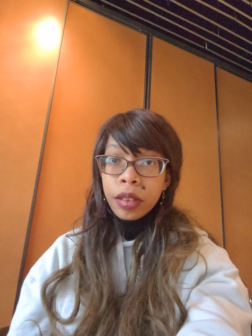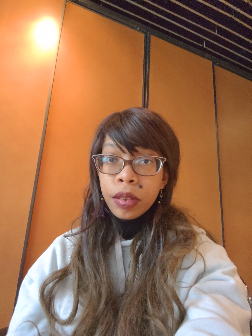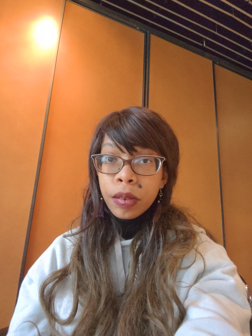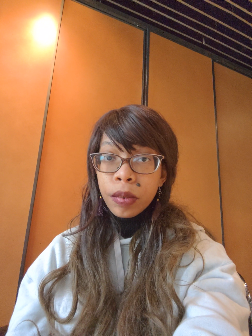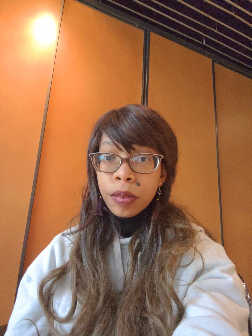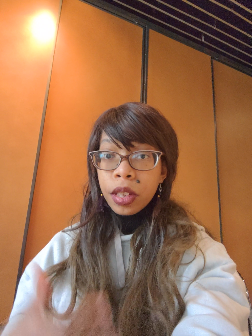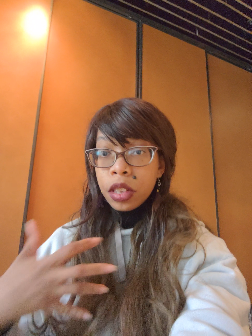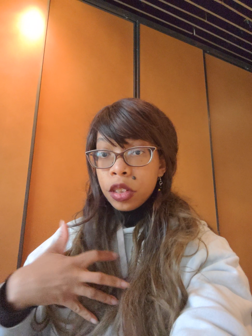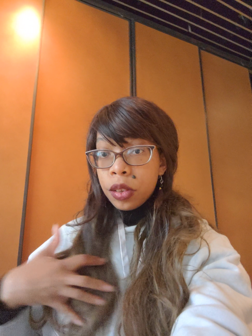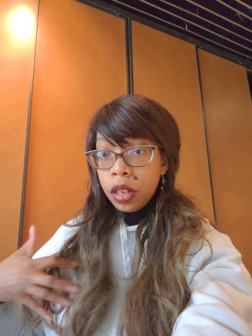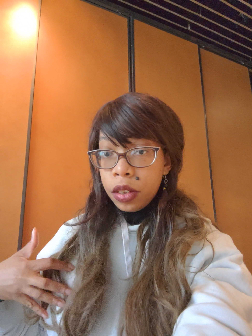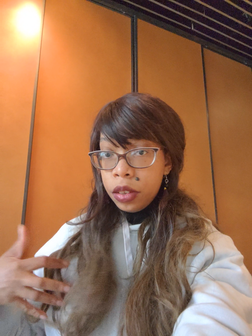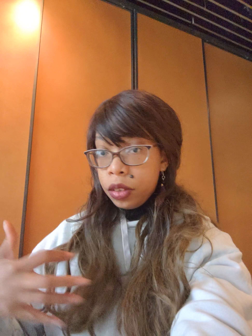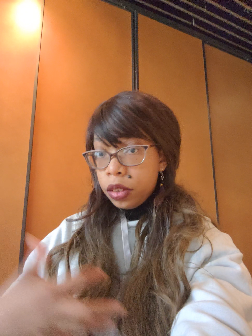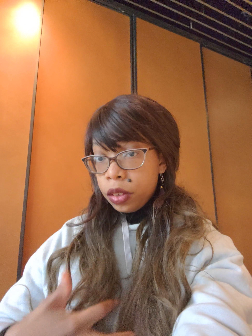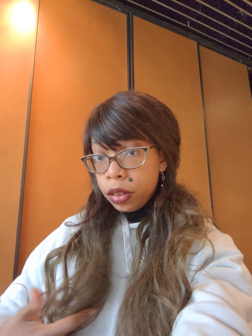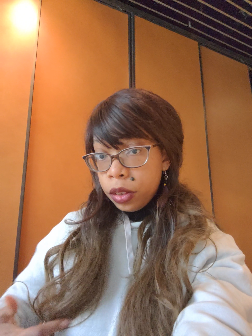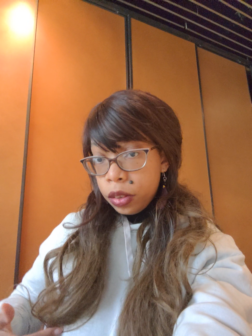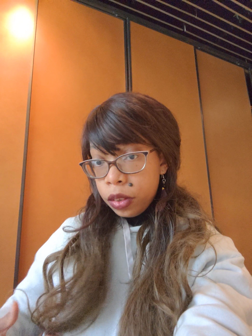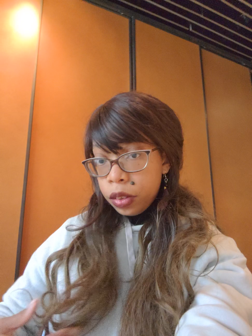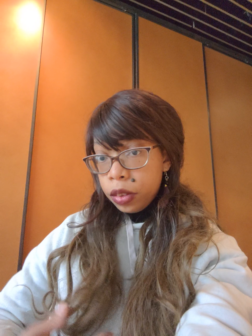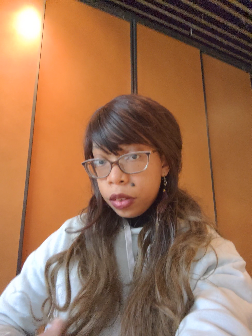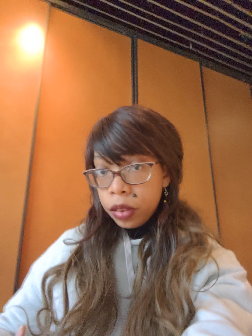zebra